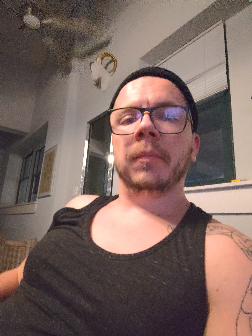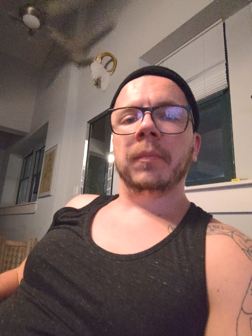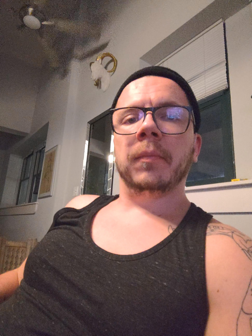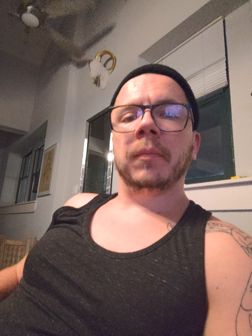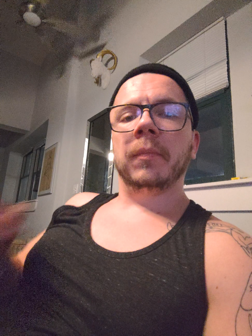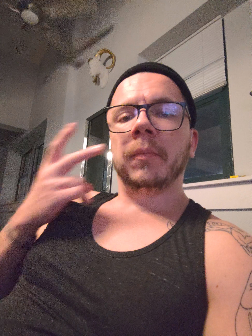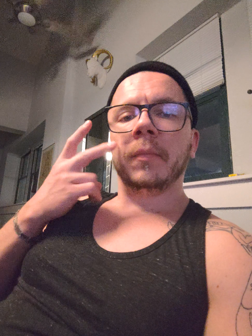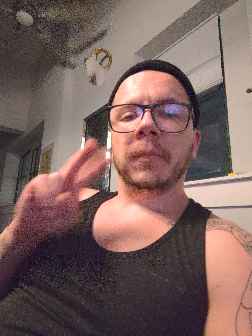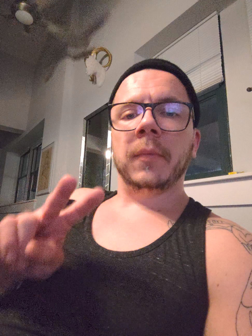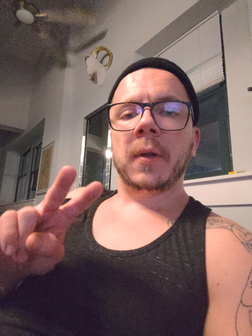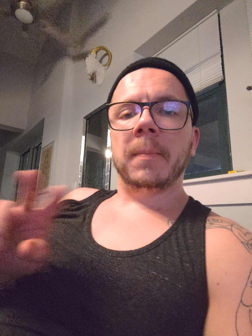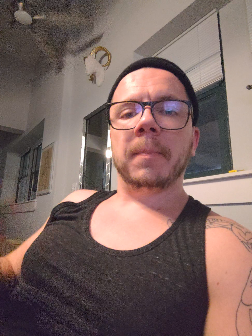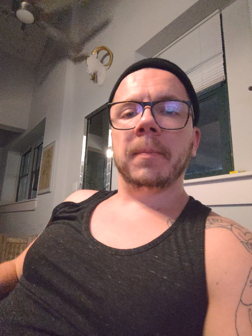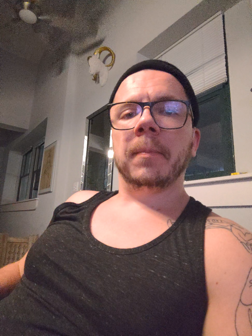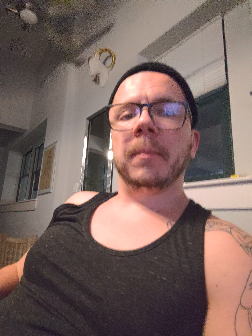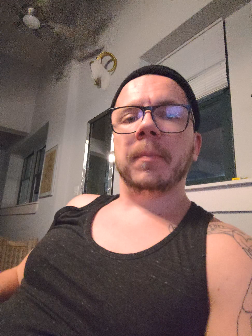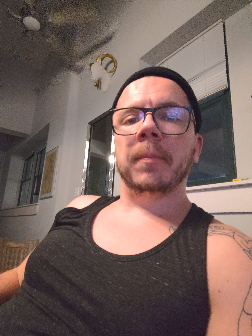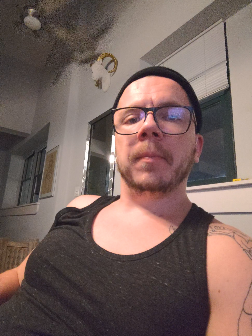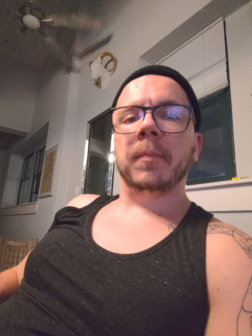see